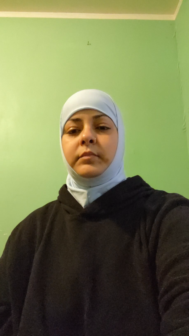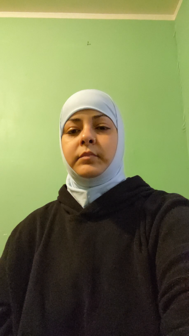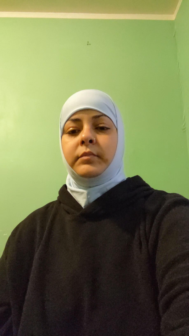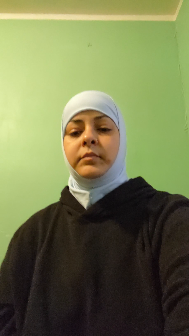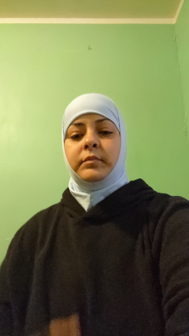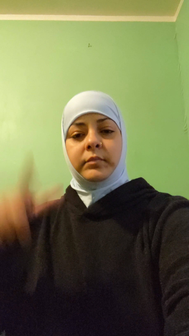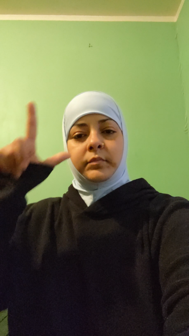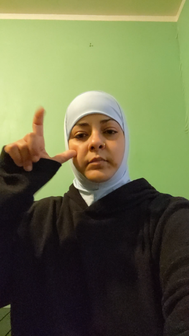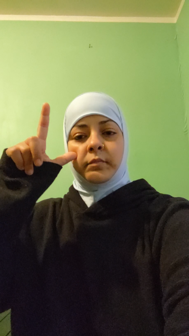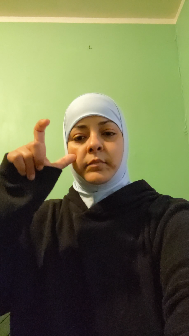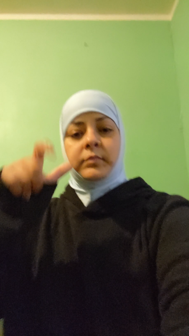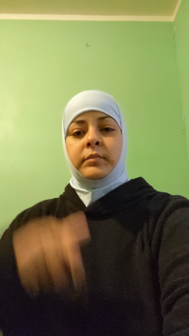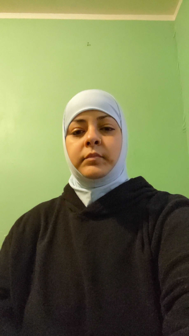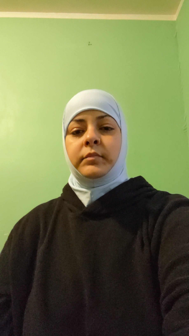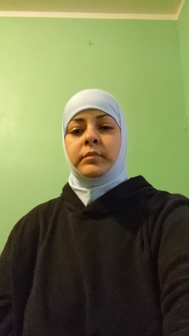camera